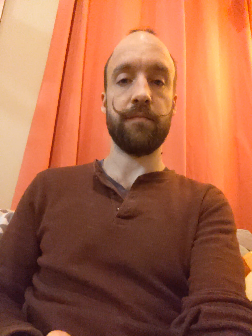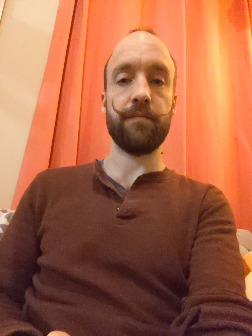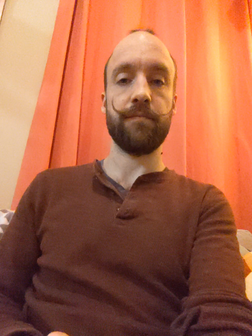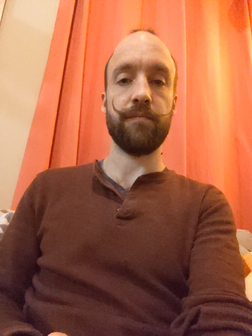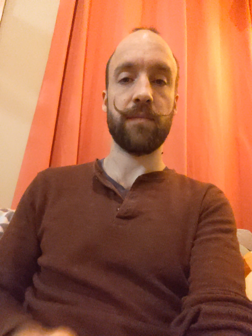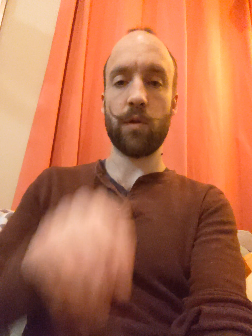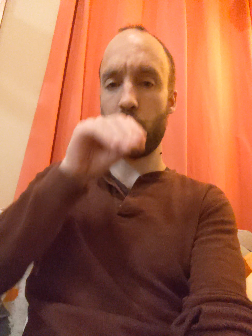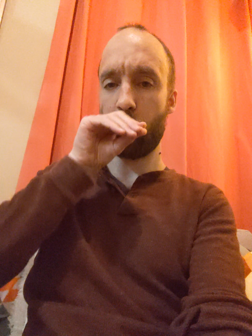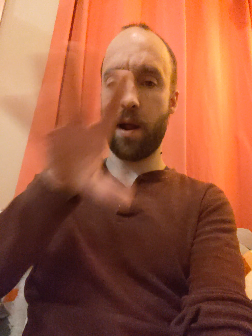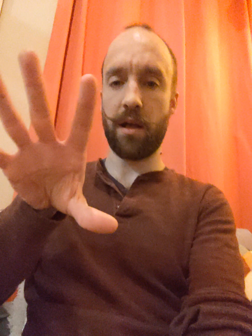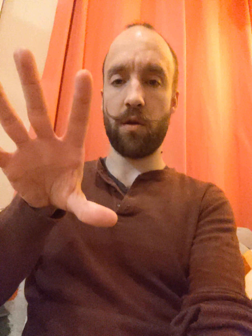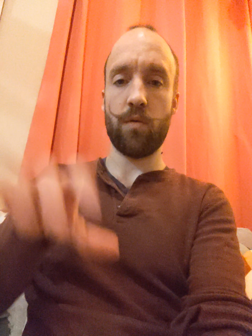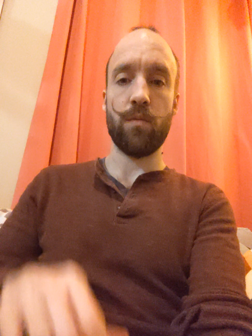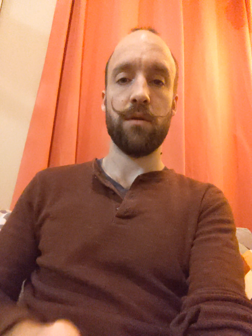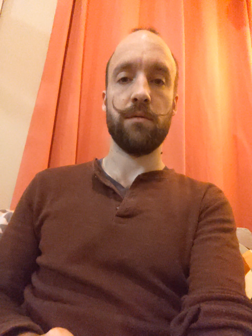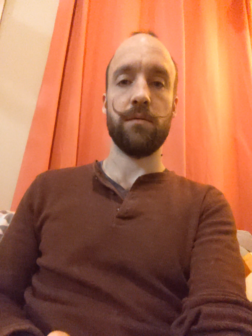blow